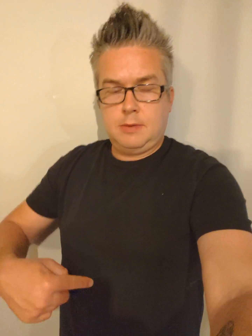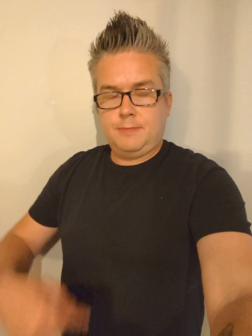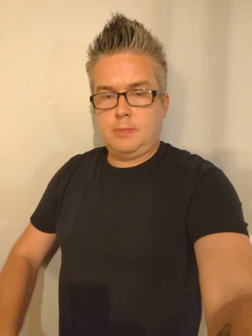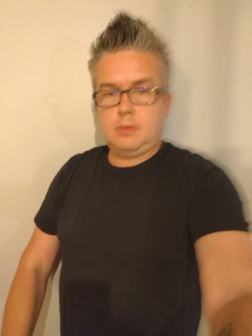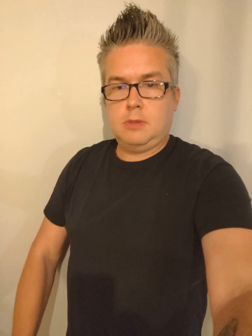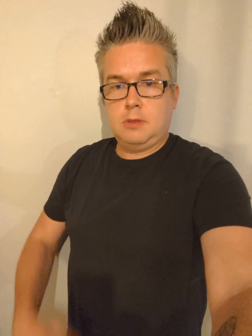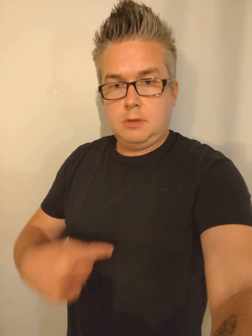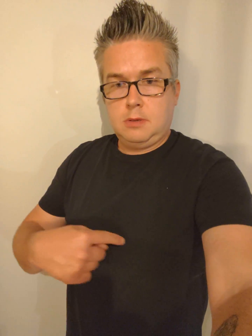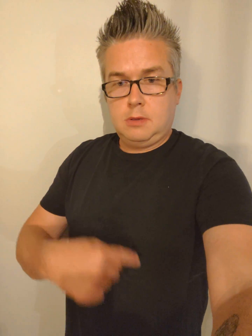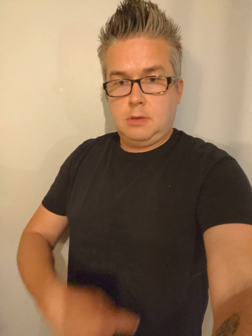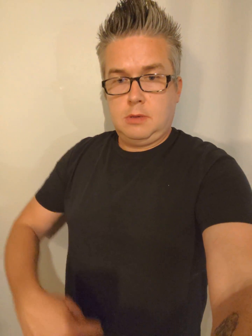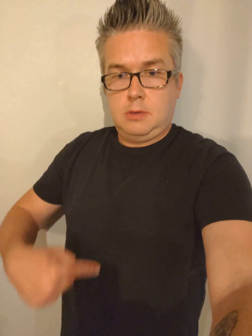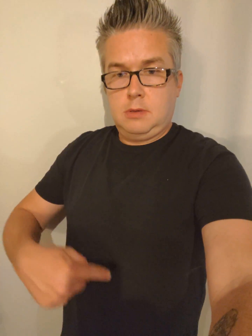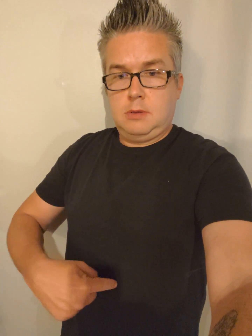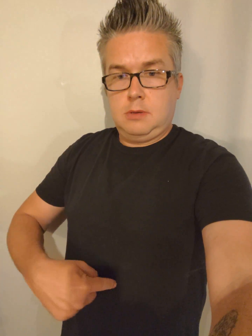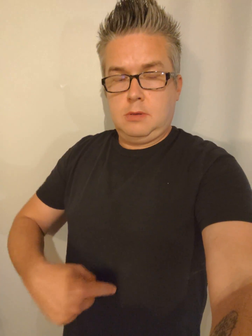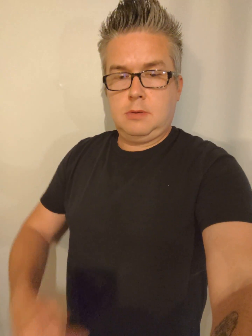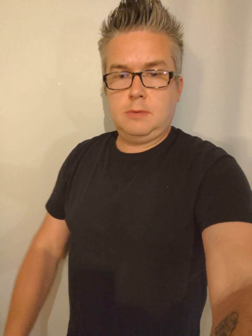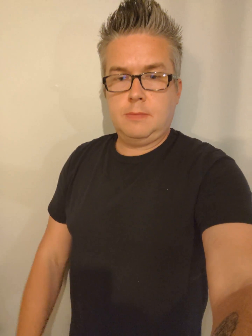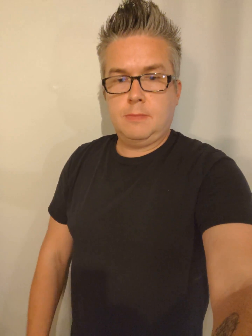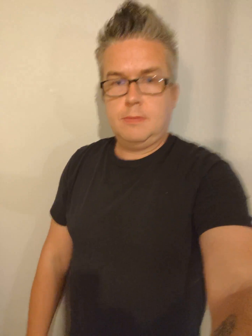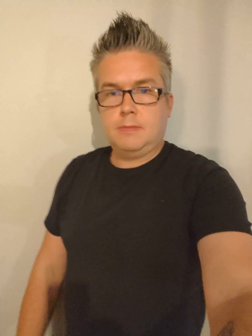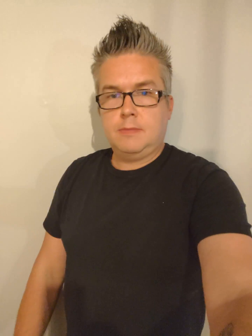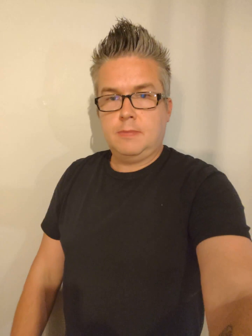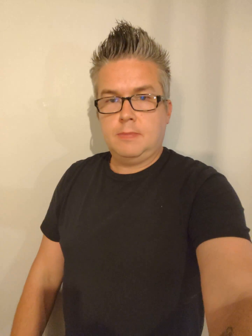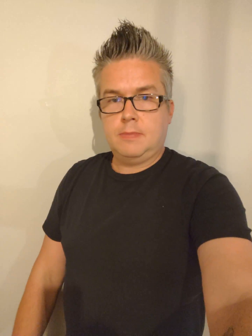belly button